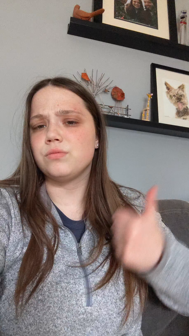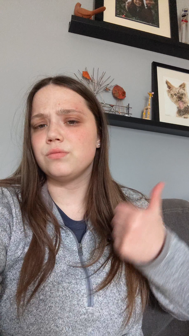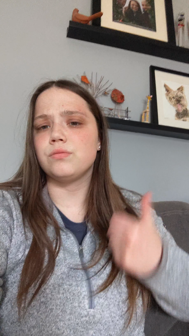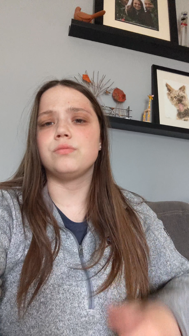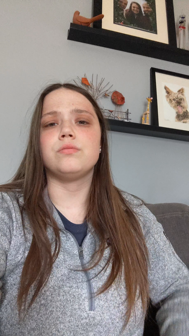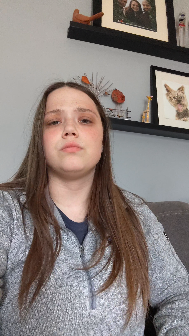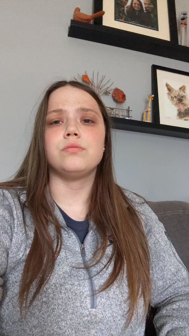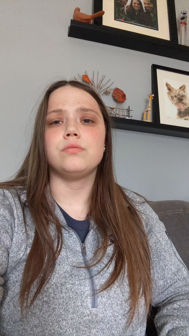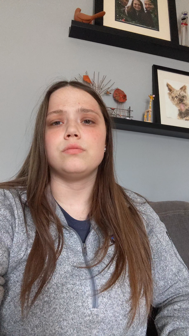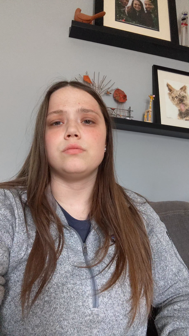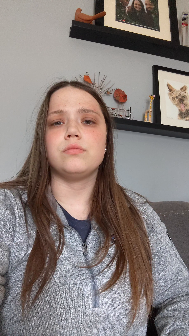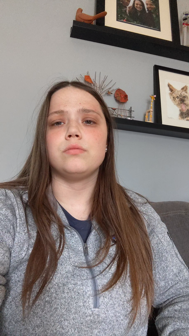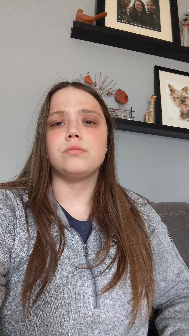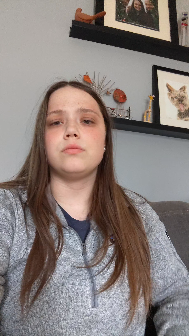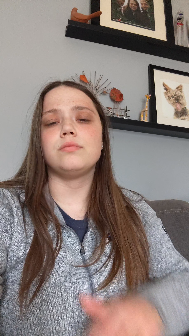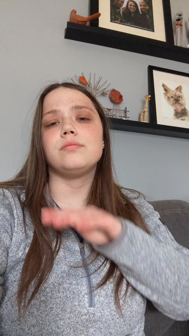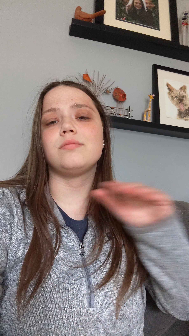nice